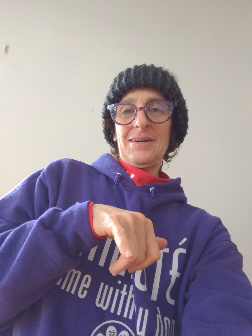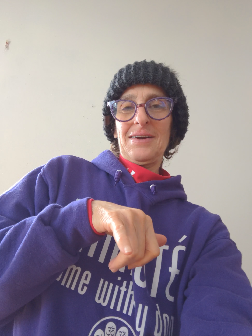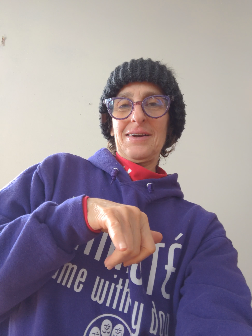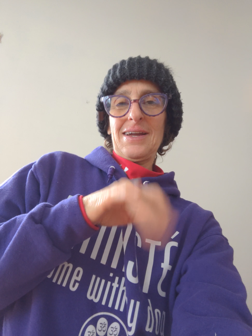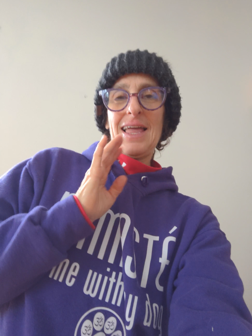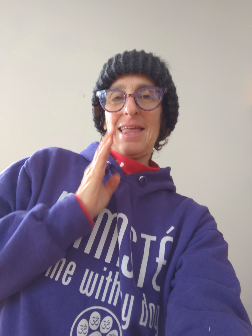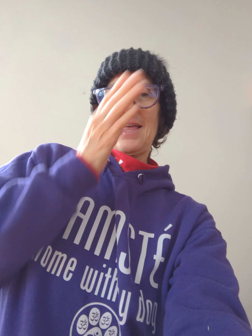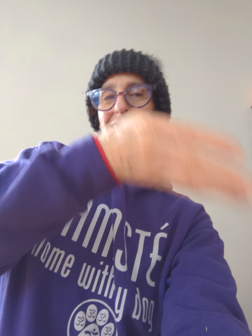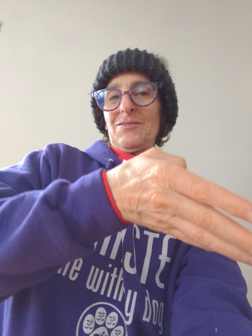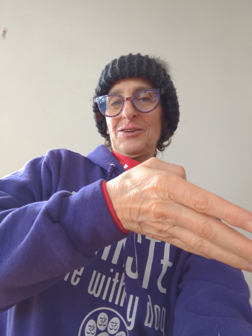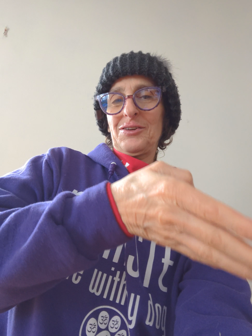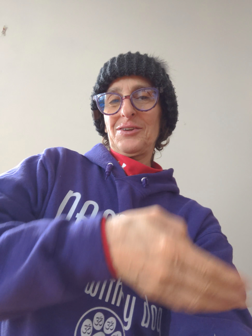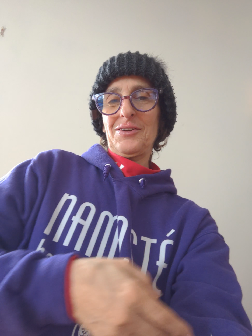after